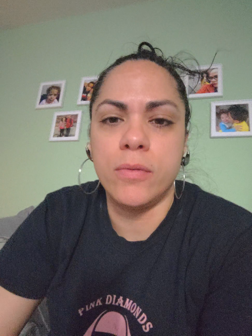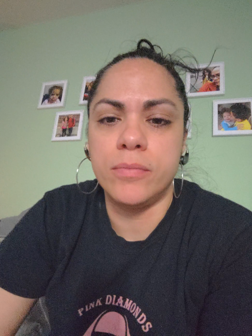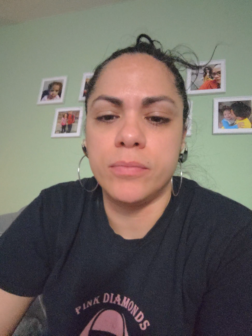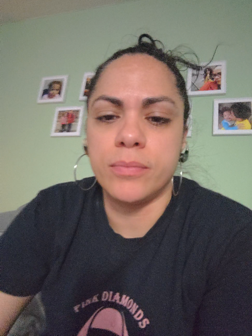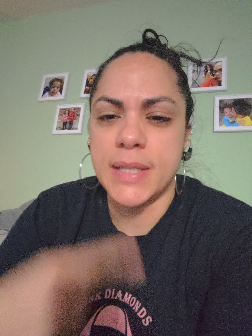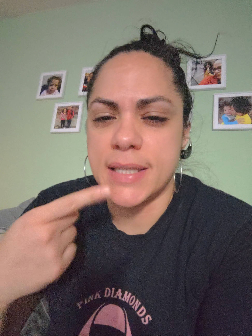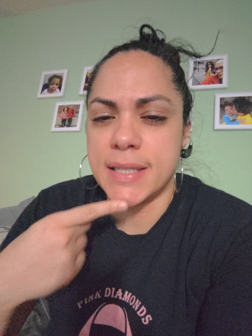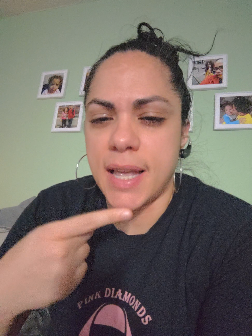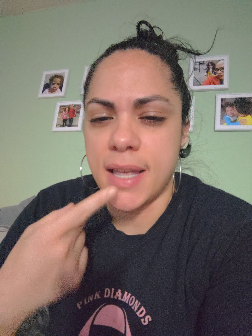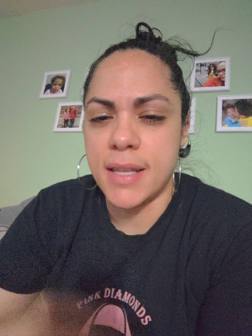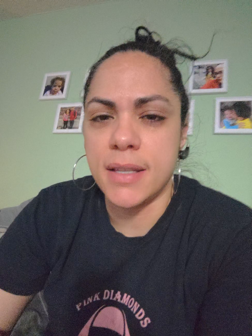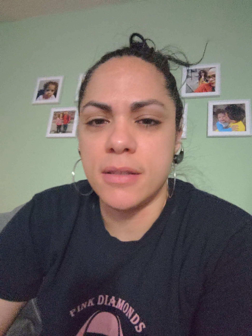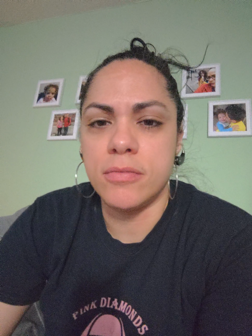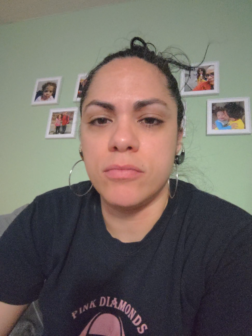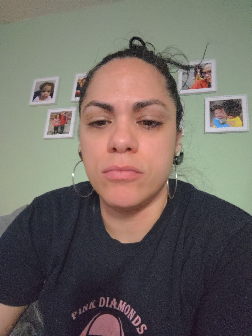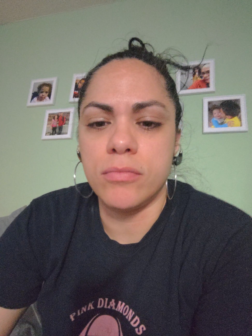say